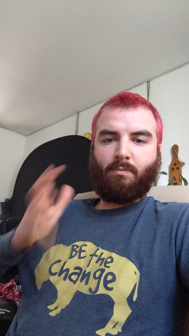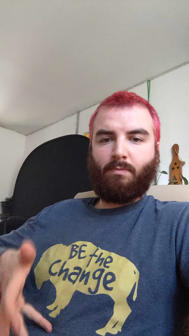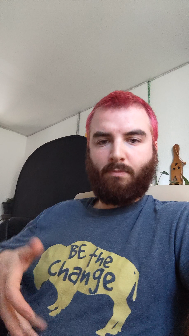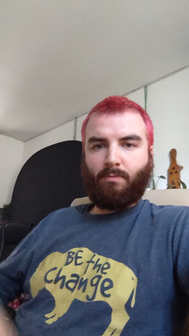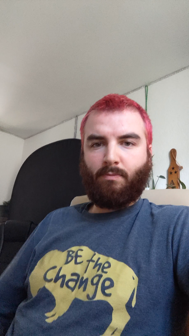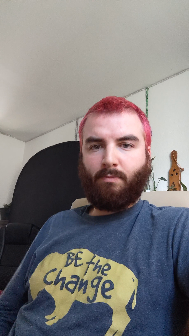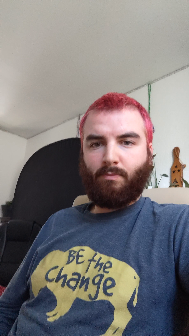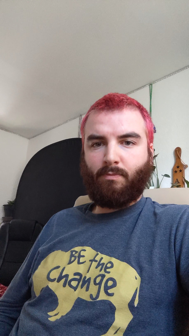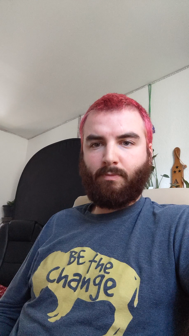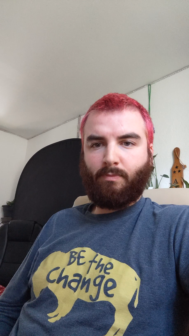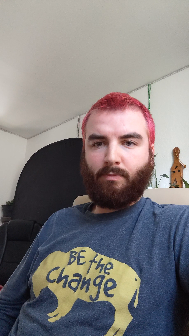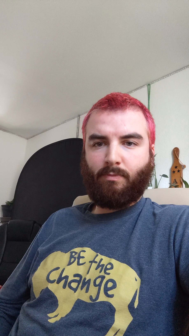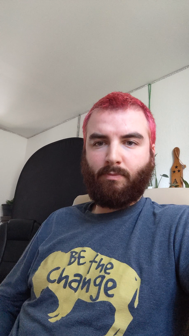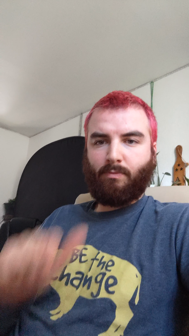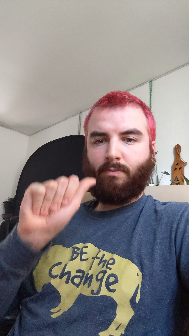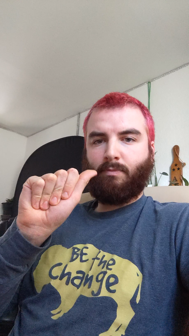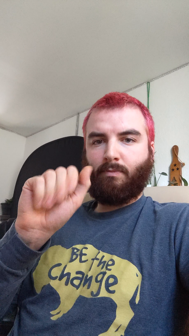am